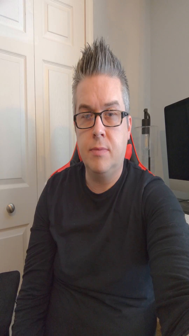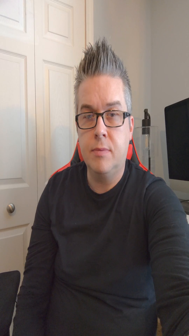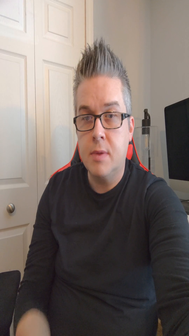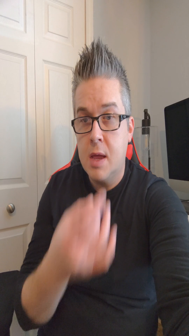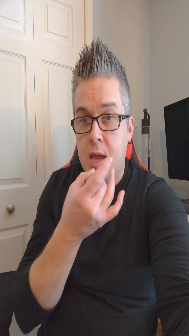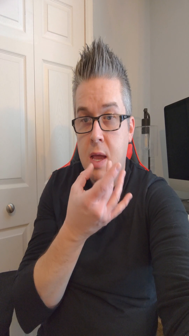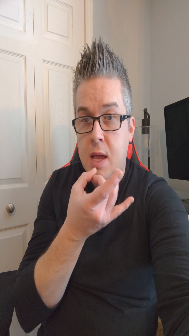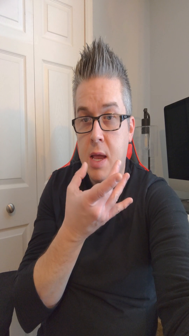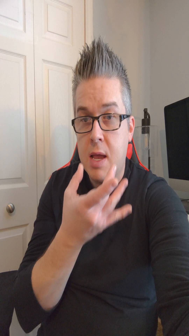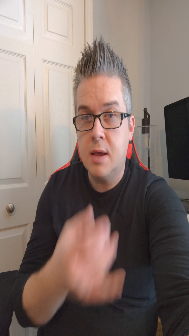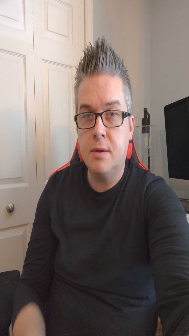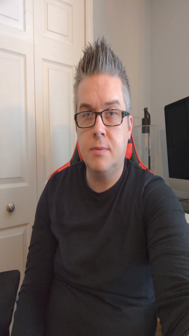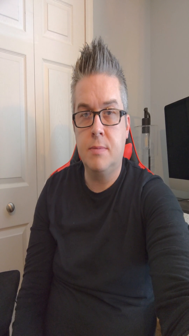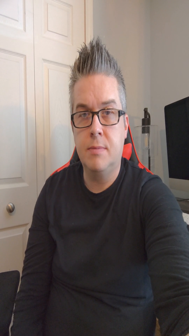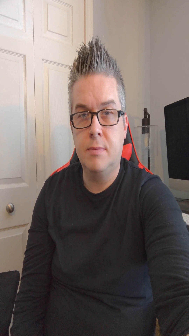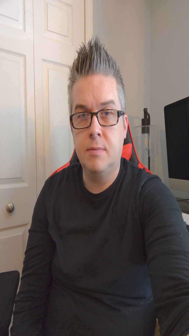snack